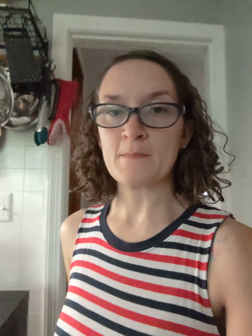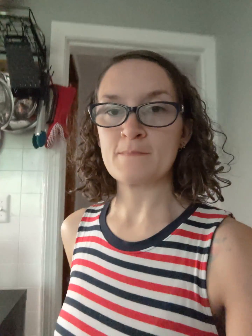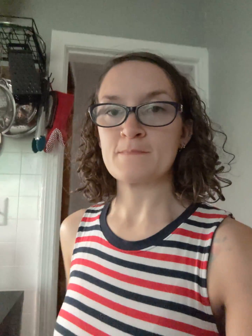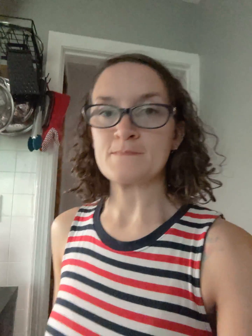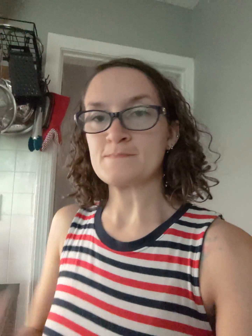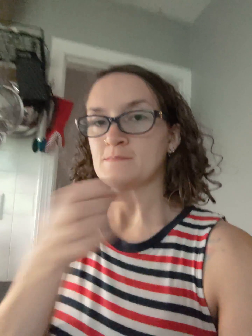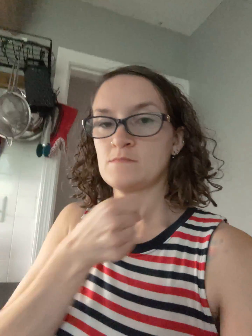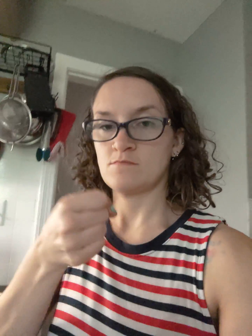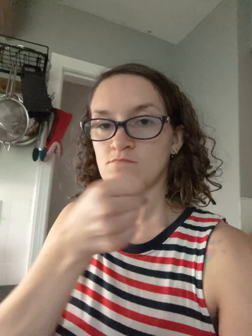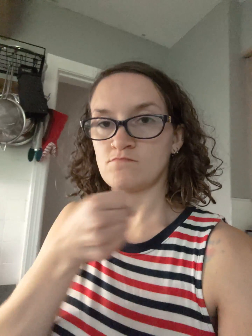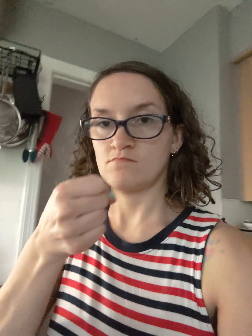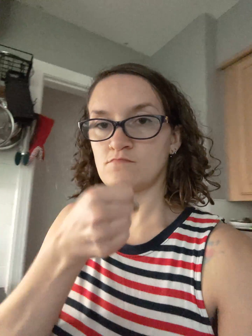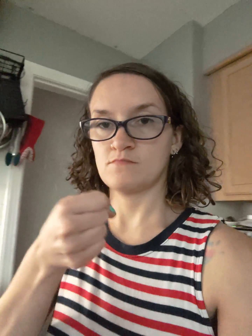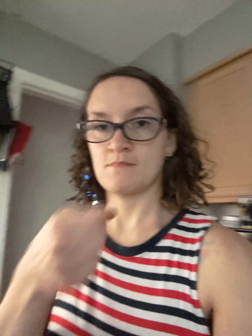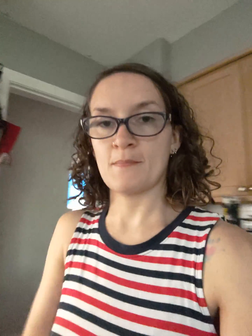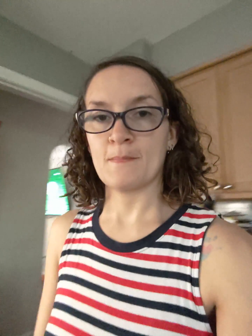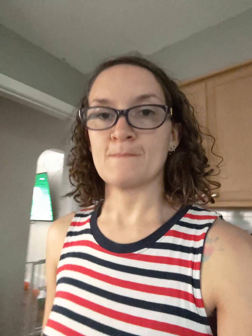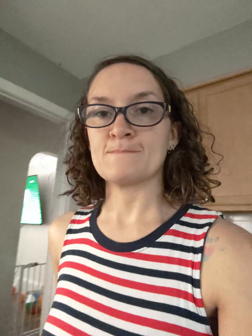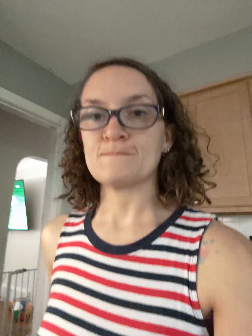coffee